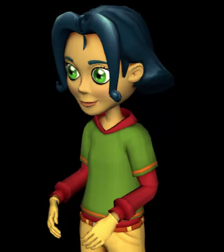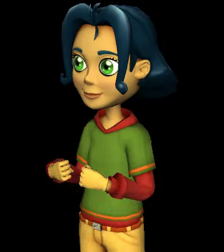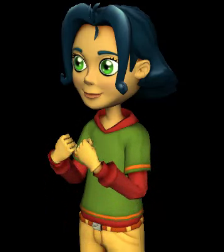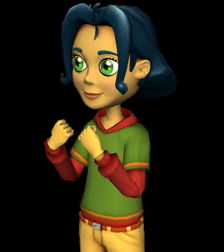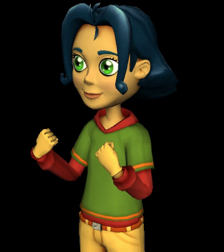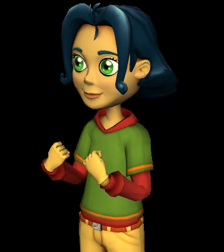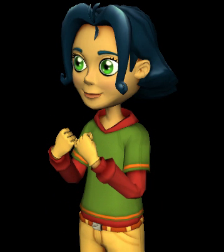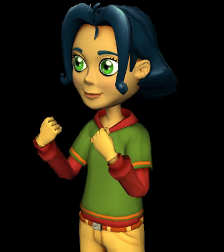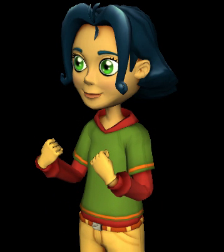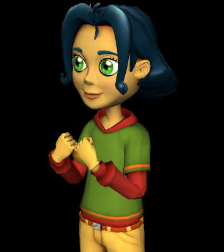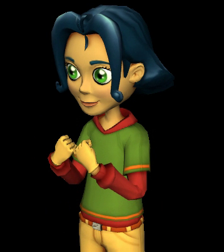إجراء